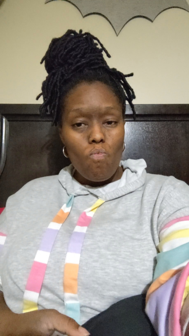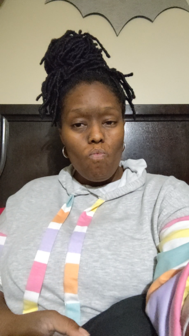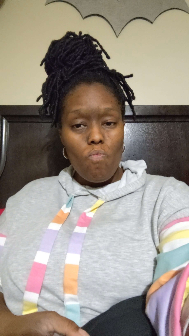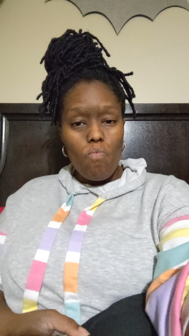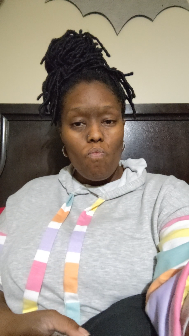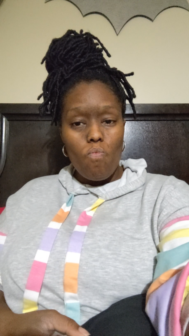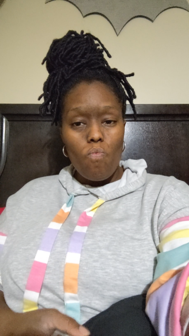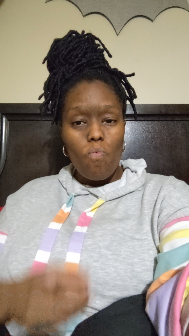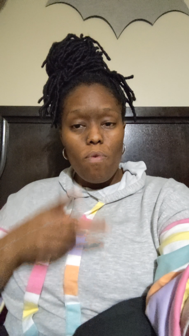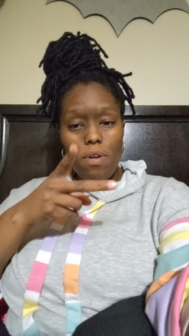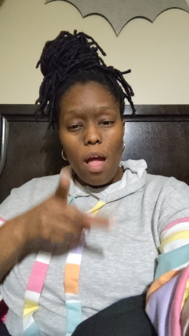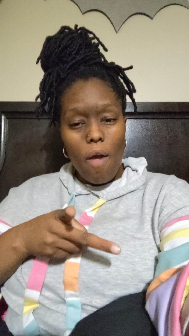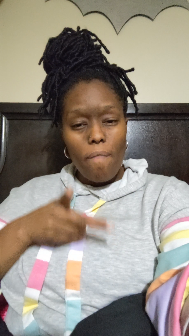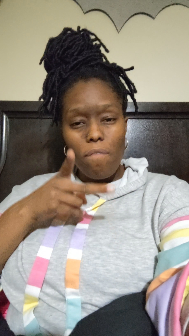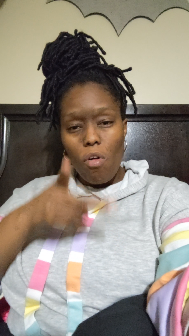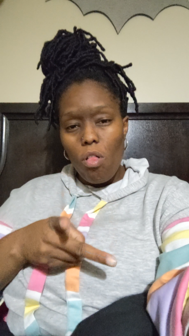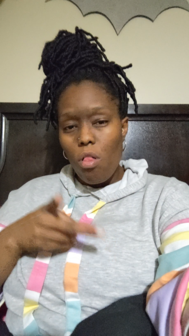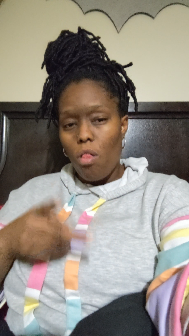careful